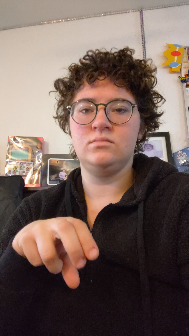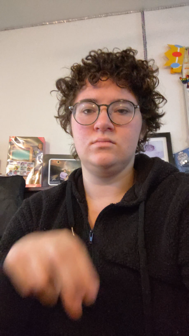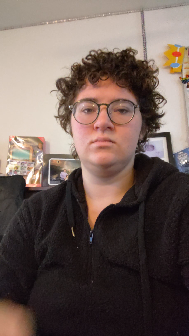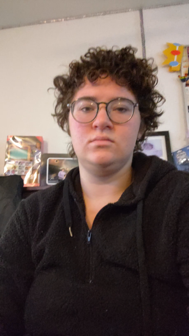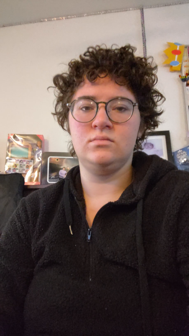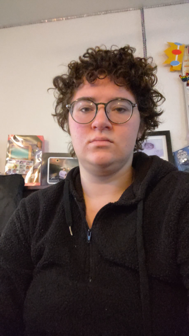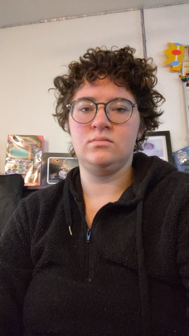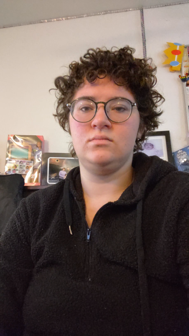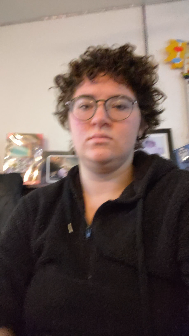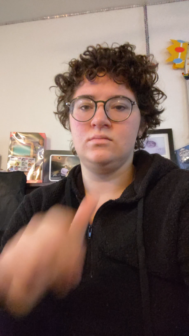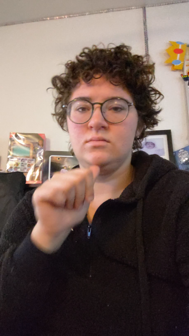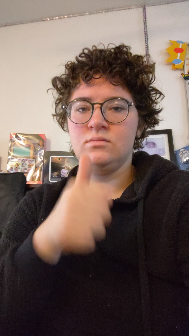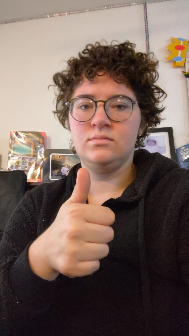don't